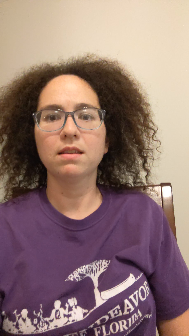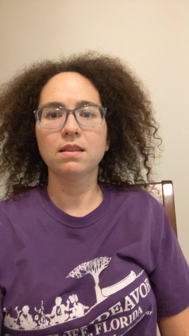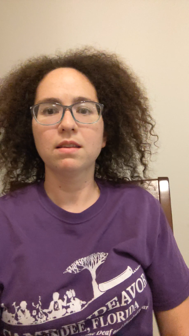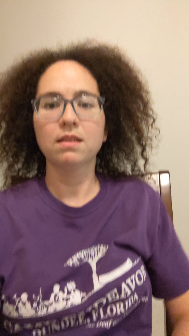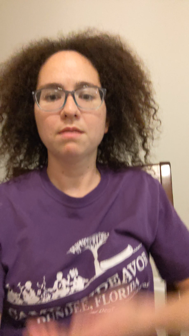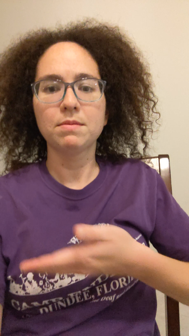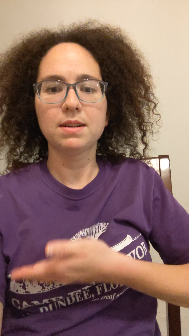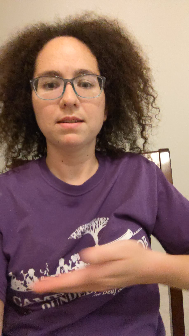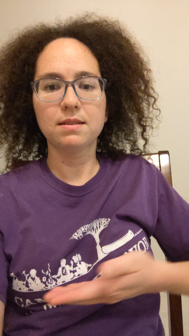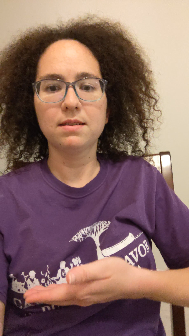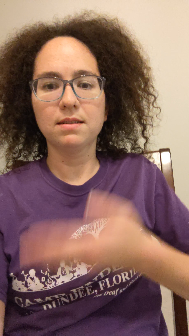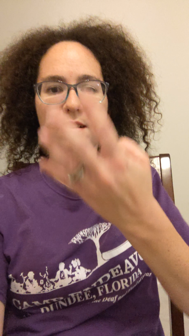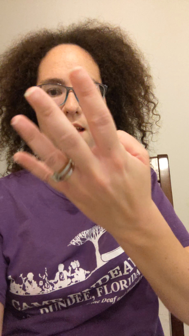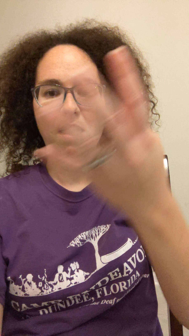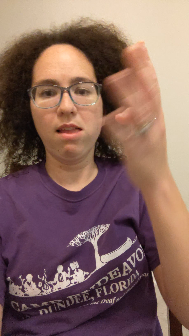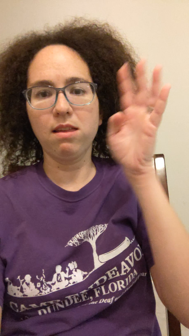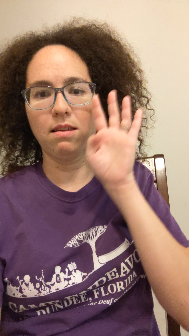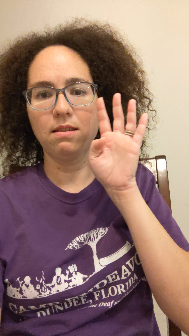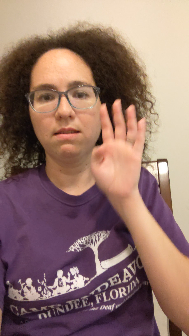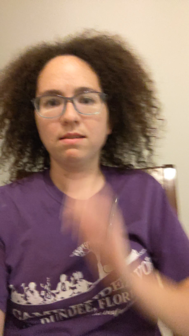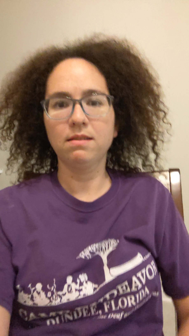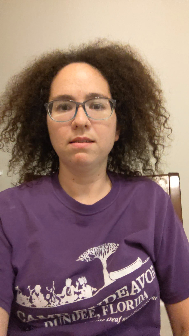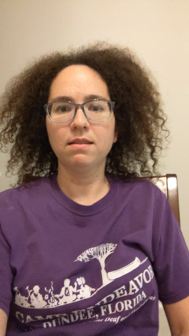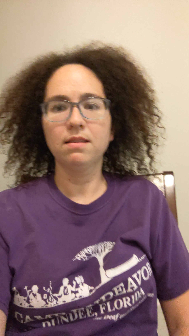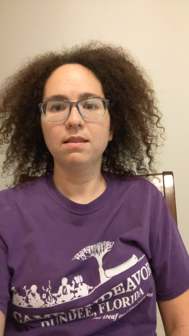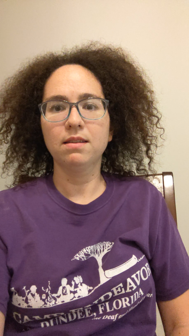crib